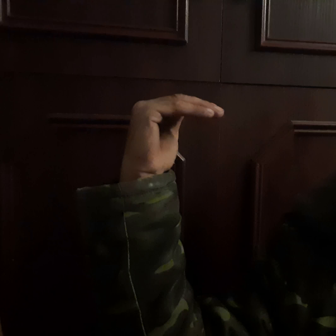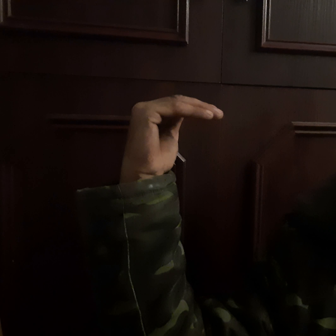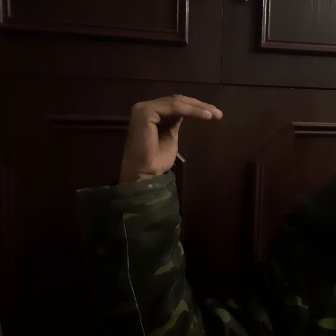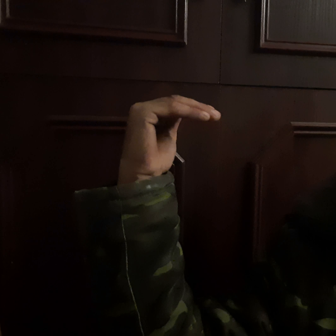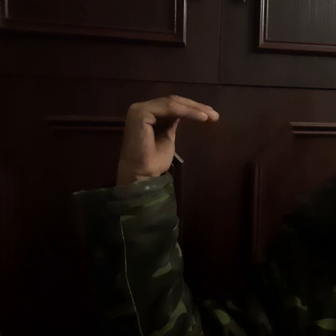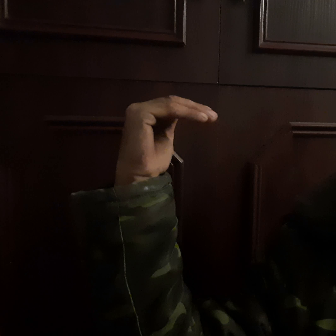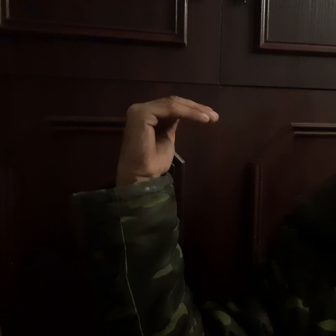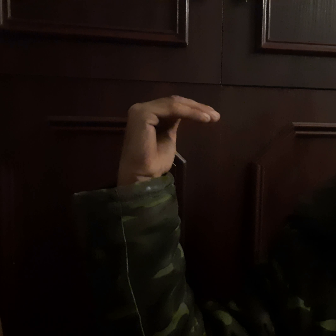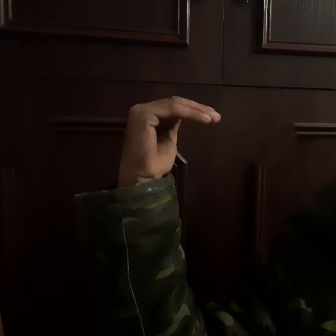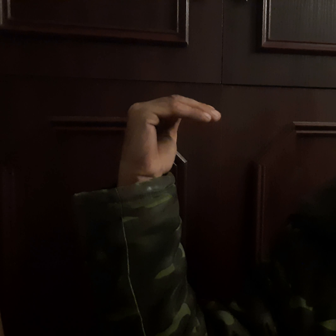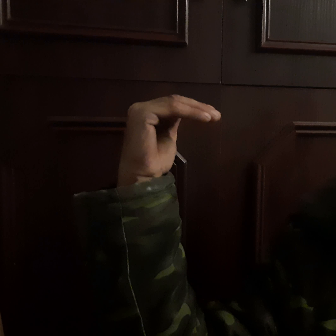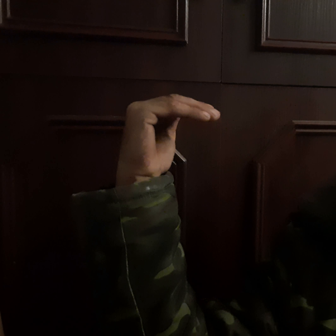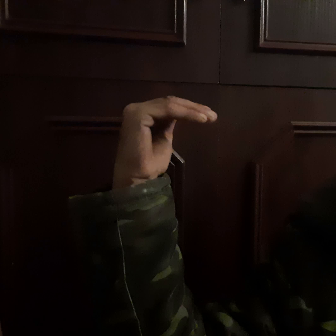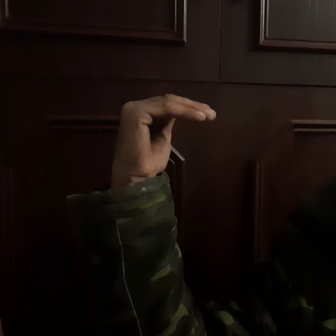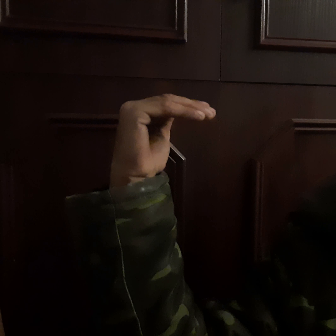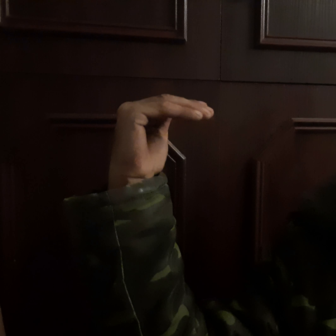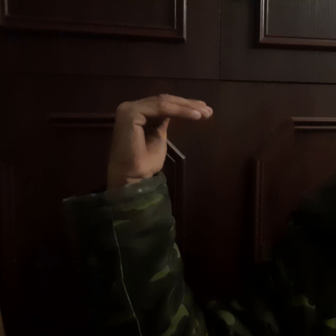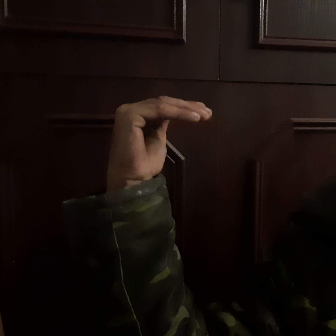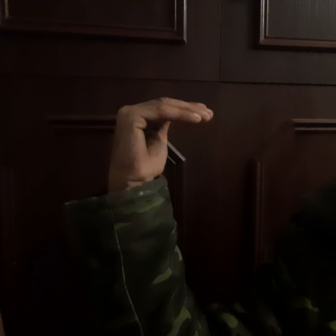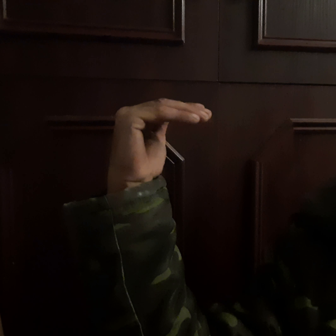Ф